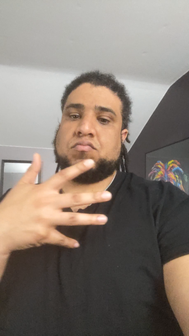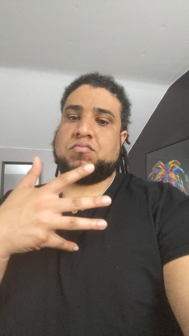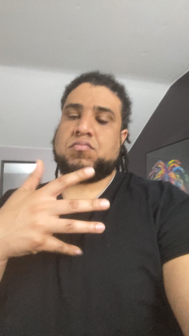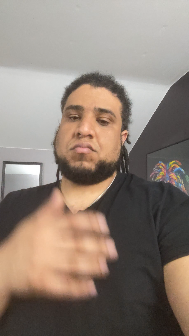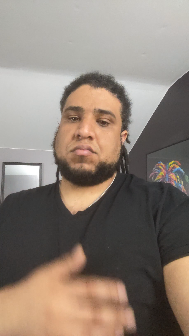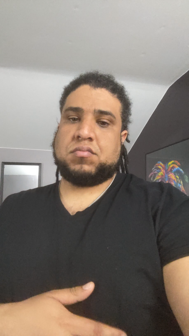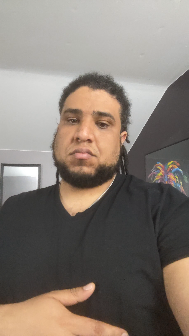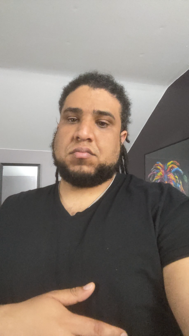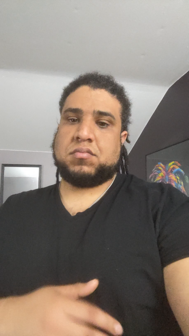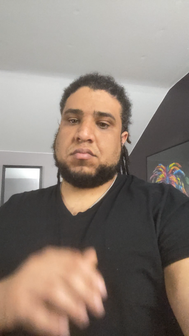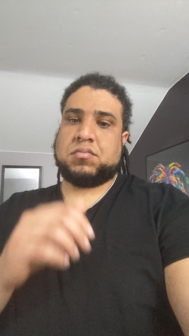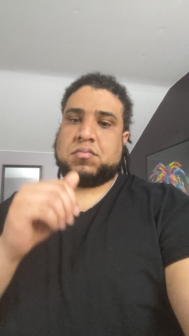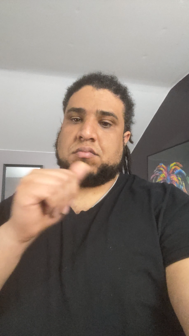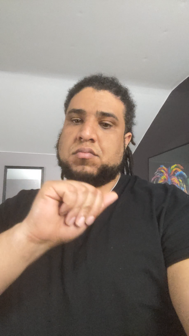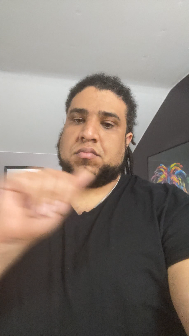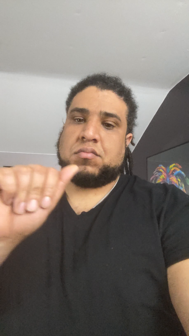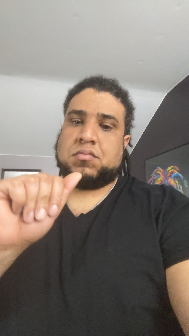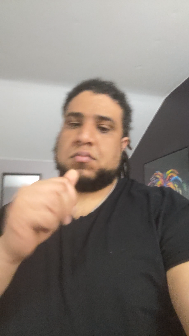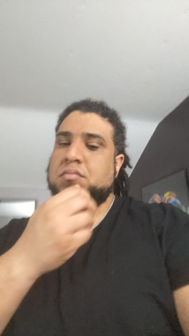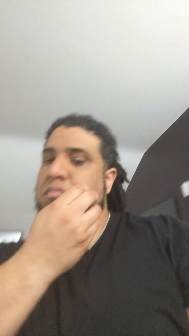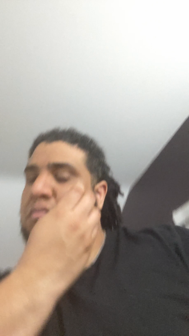a